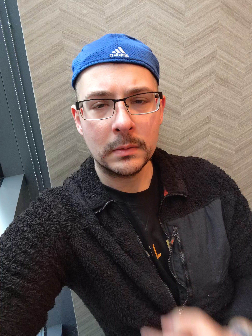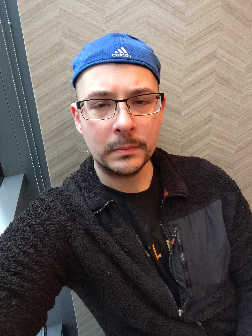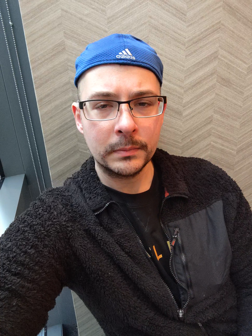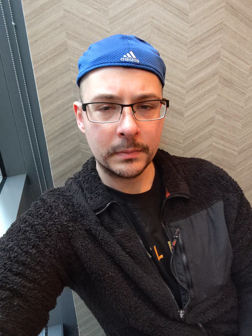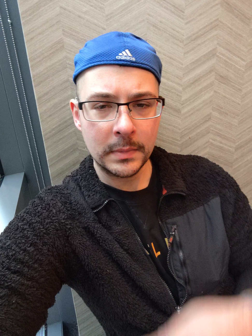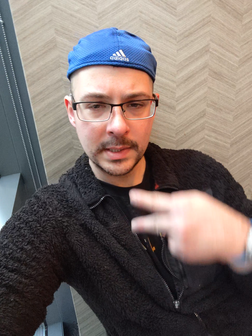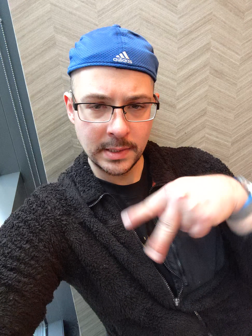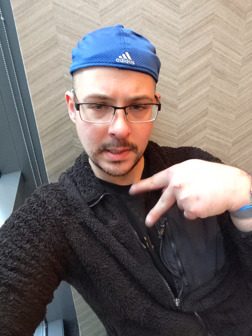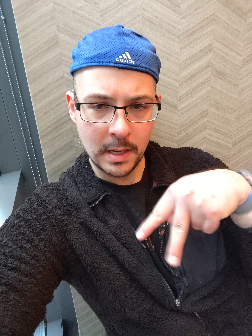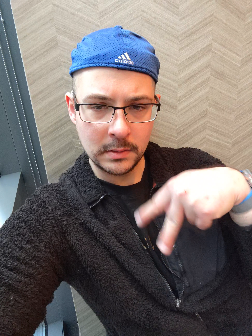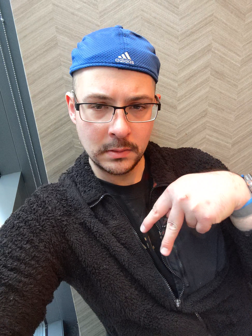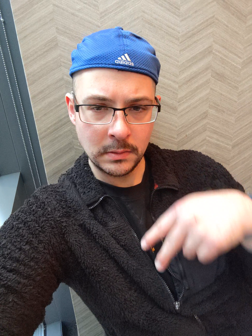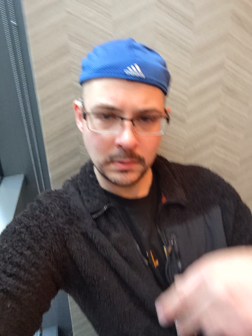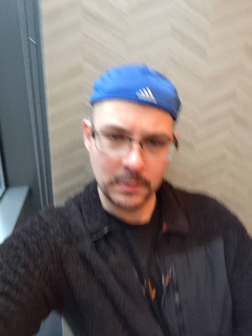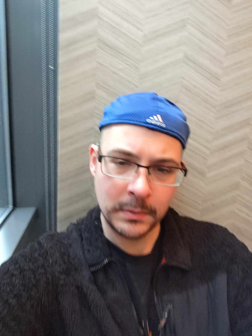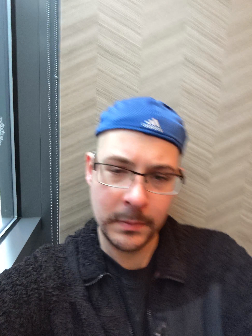dance